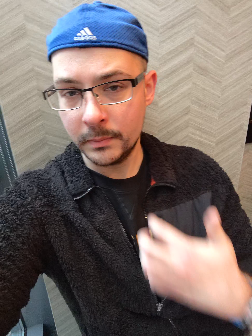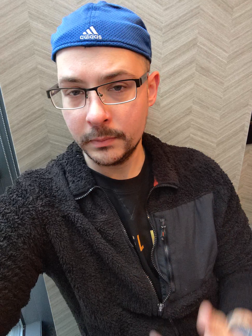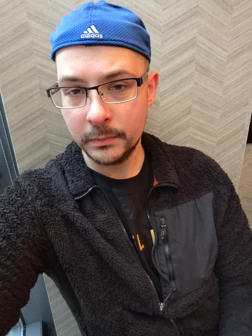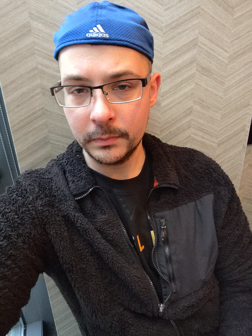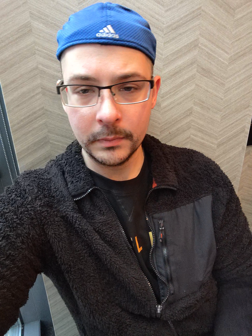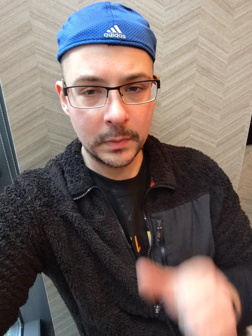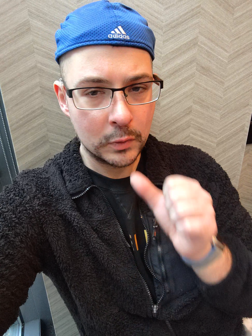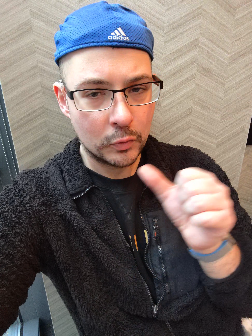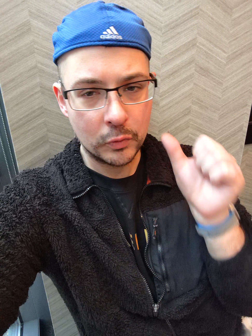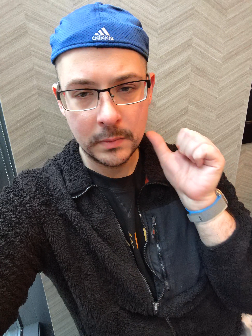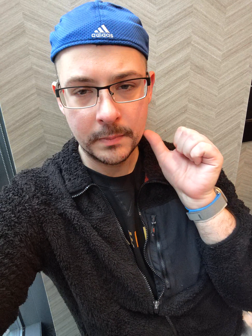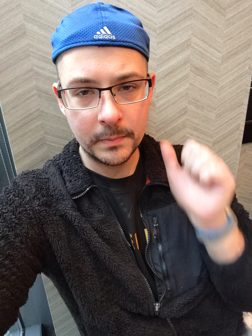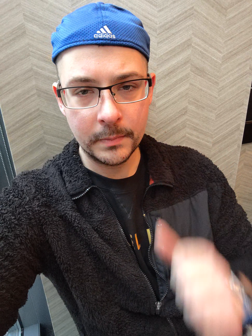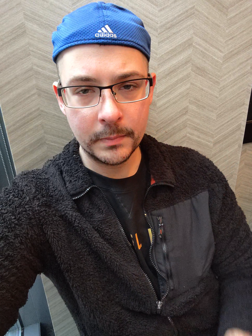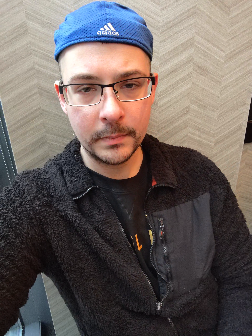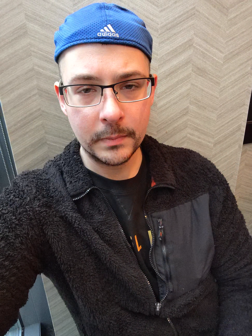yesterday